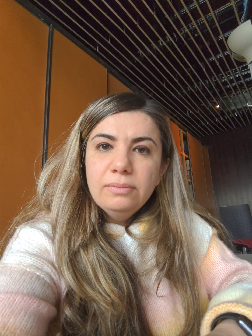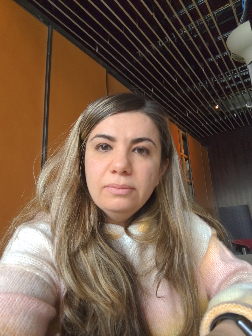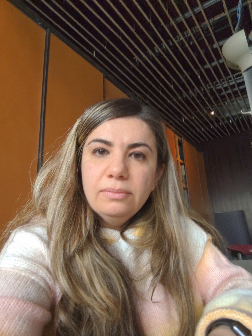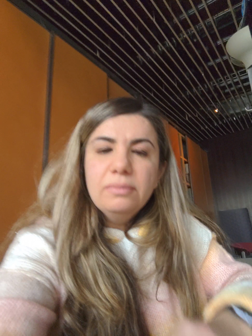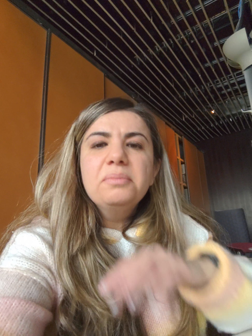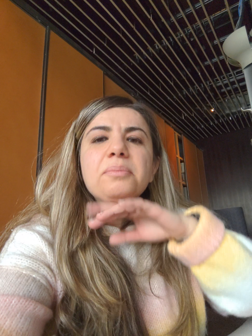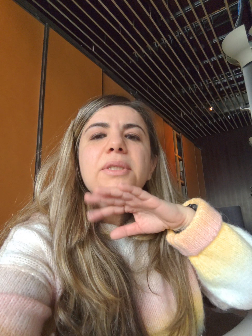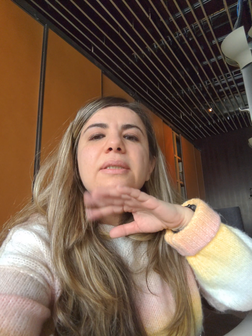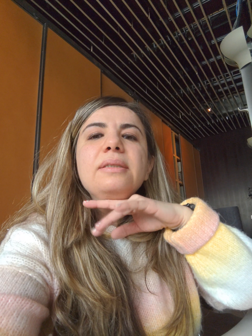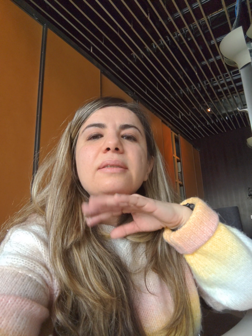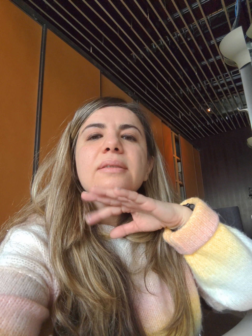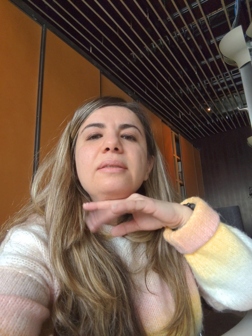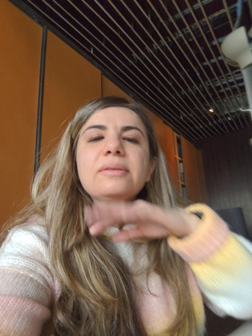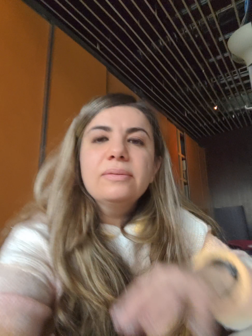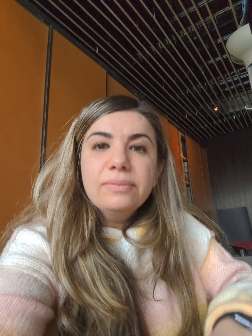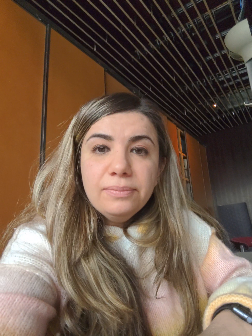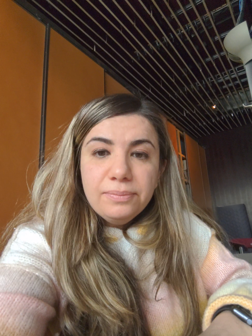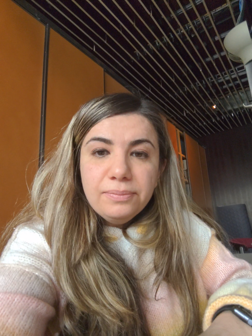dirty